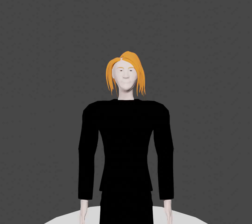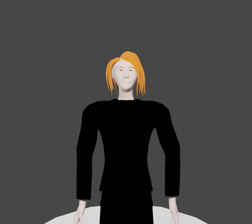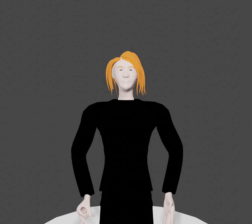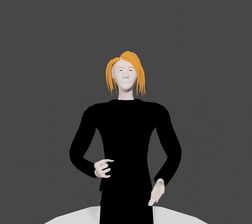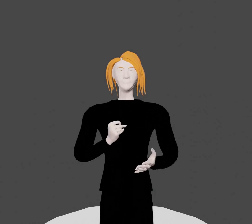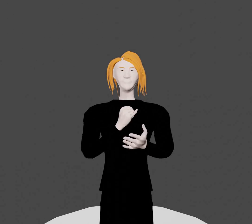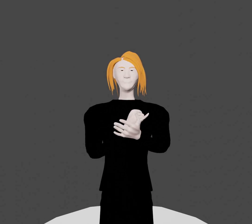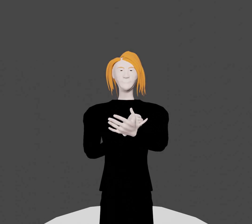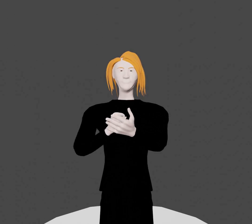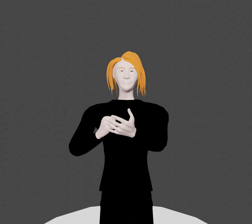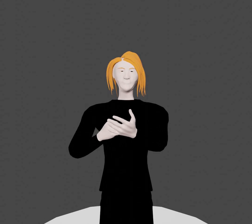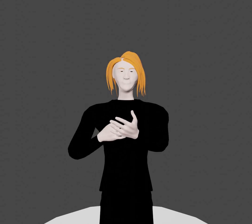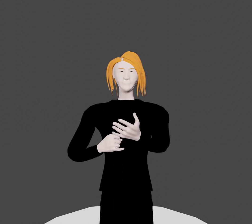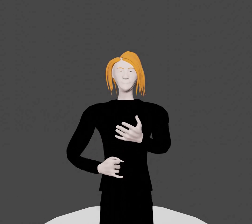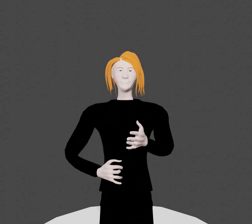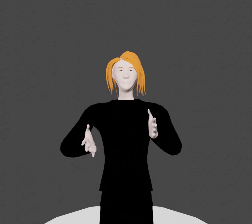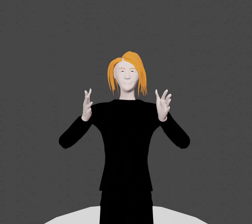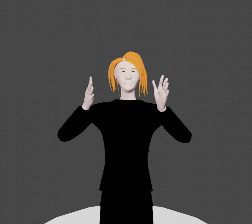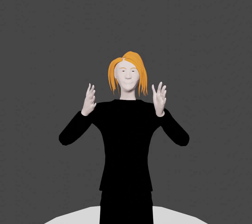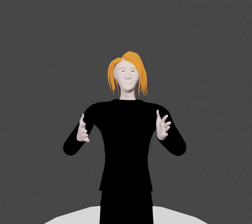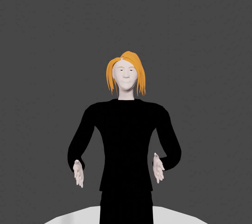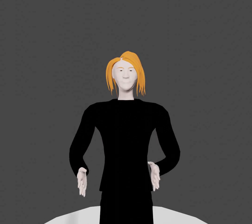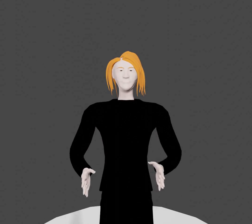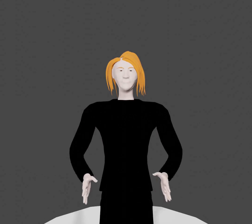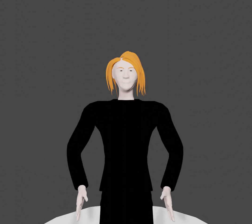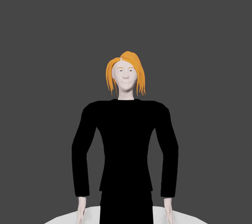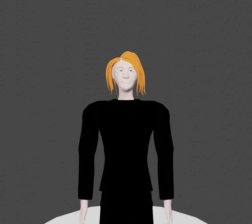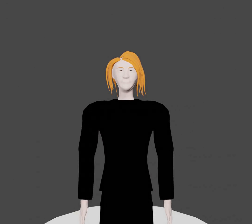Artist